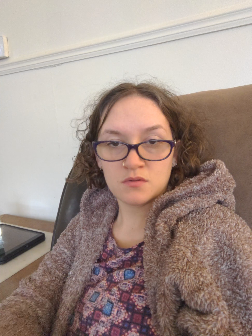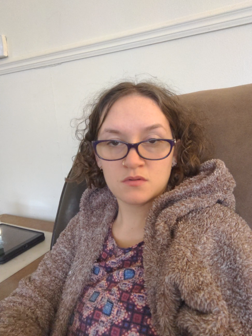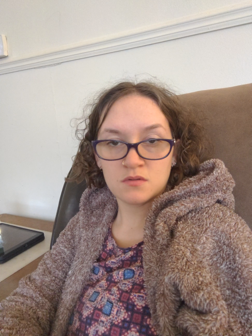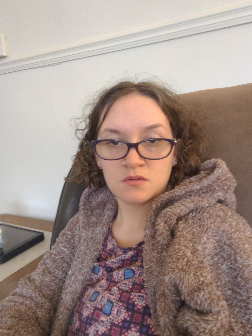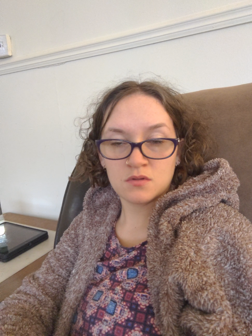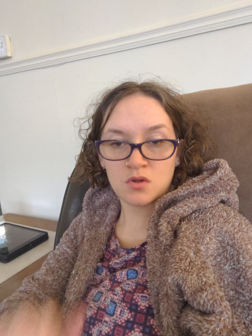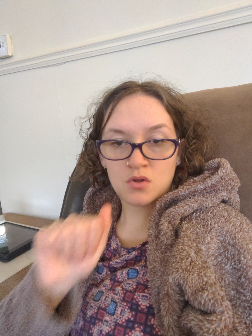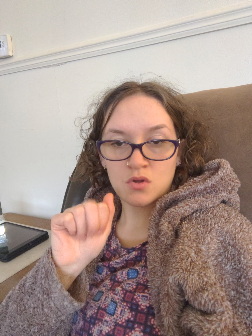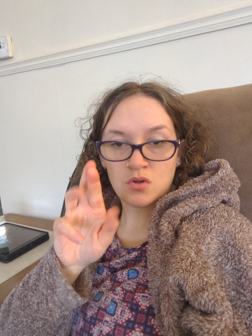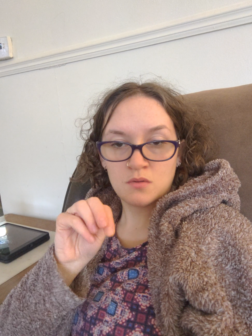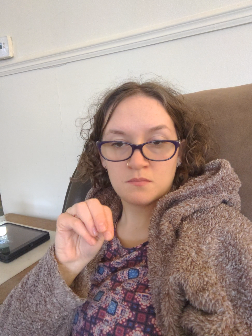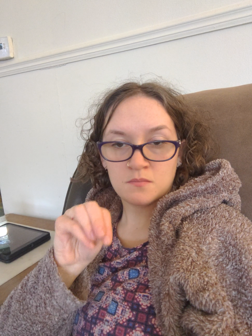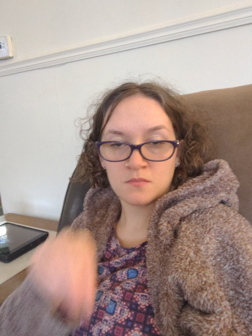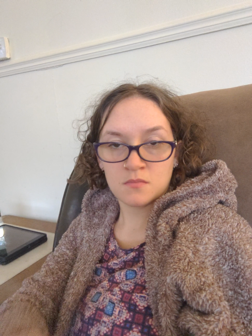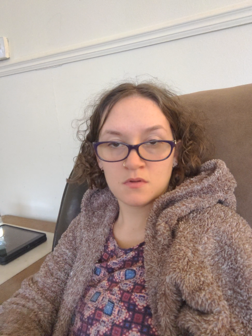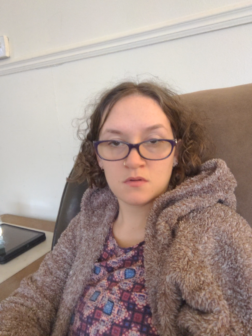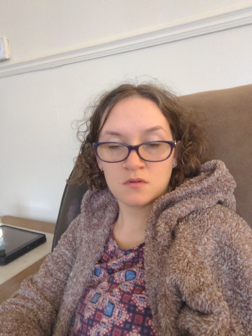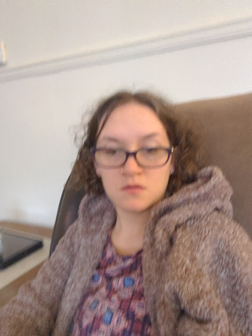arm